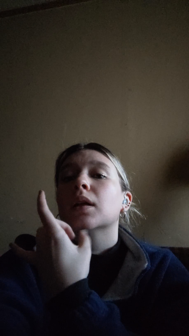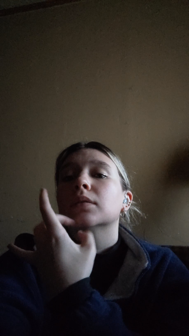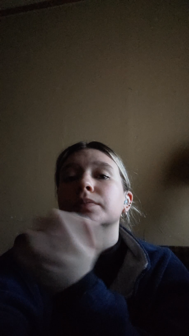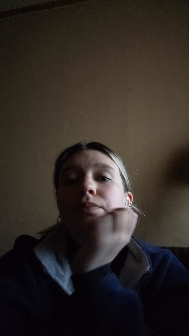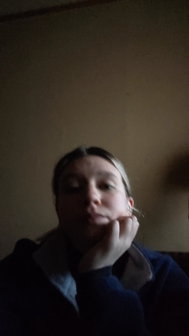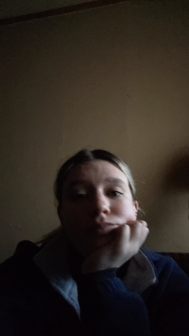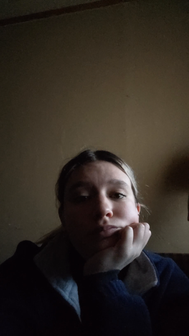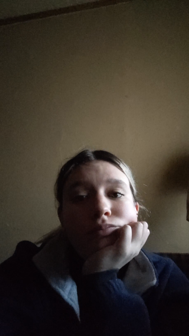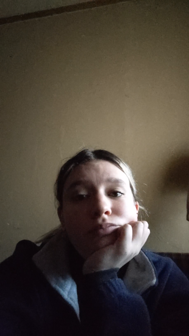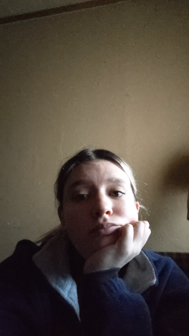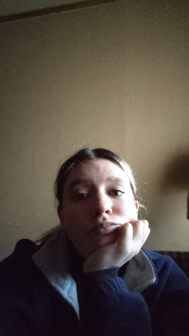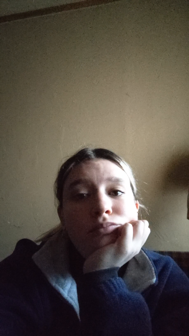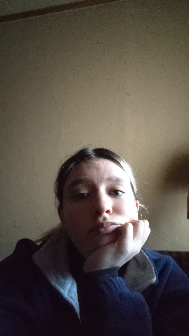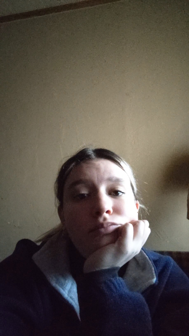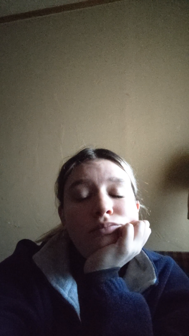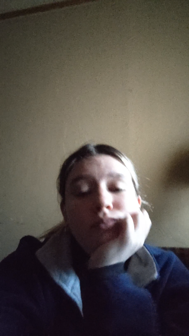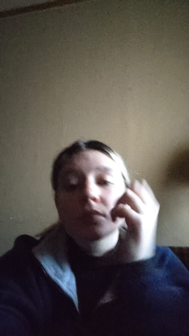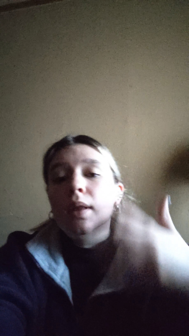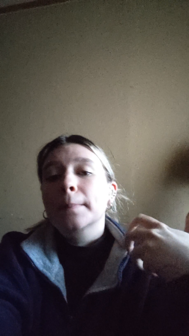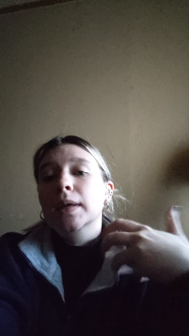monkey